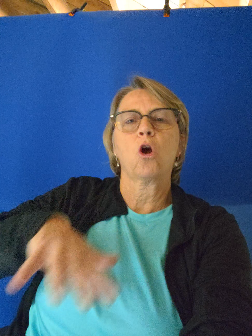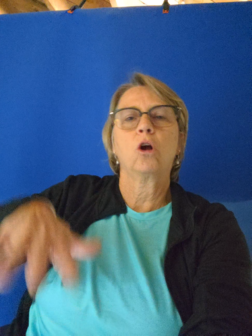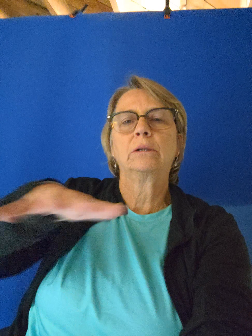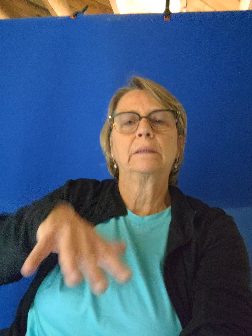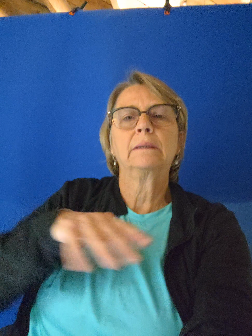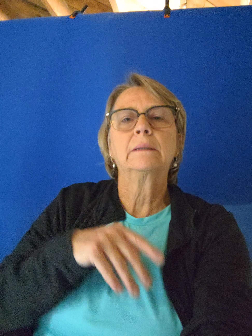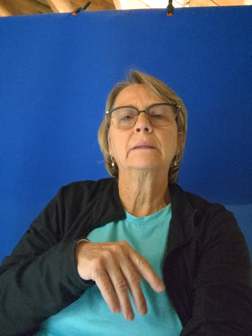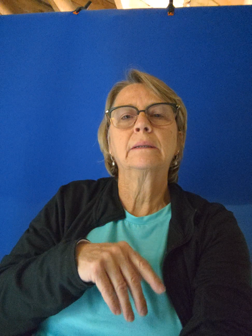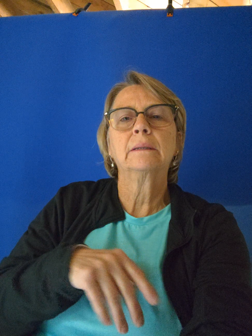backyard